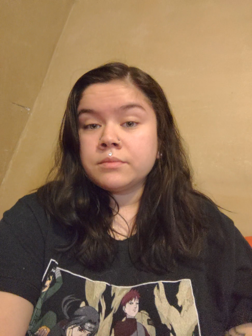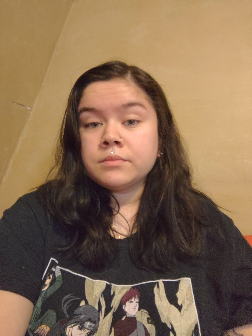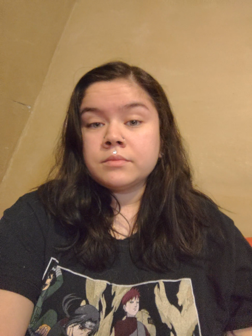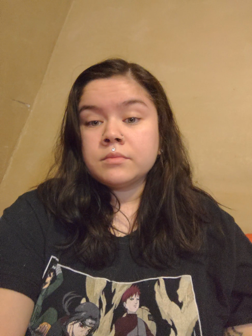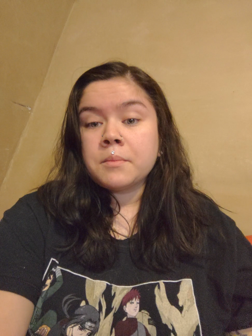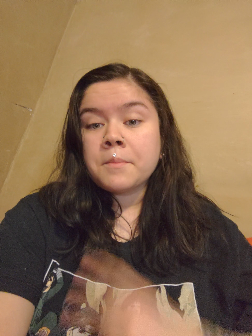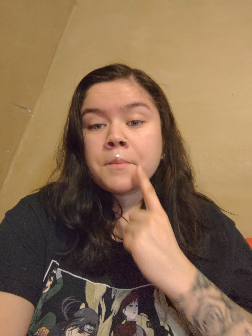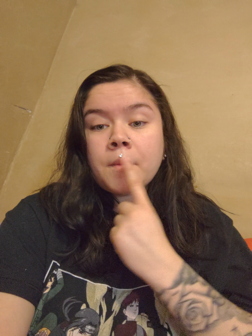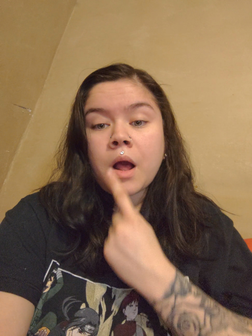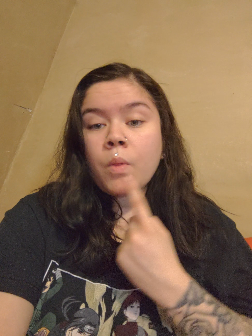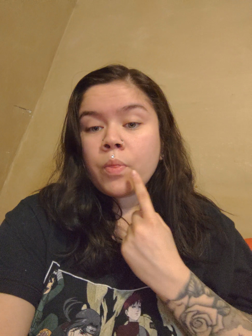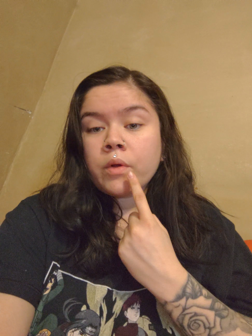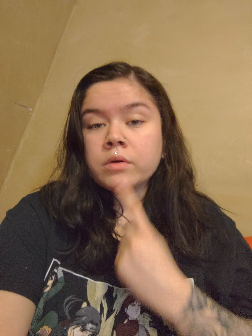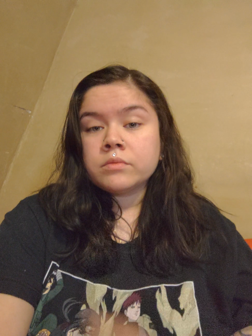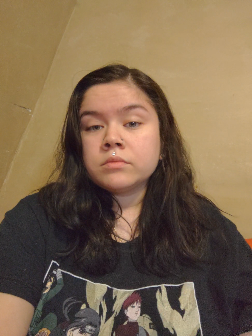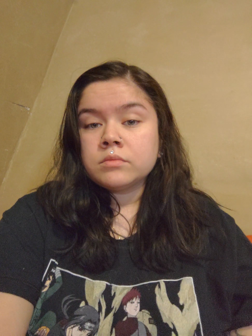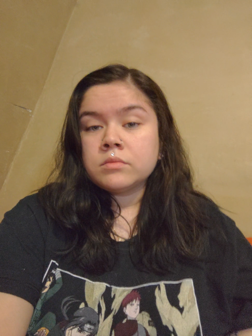mouth